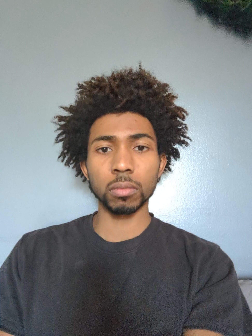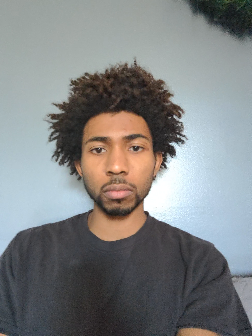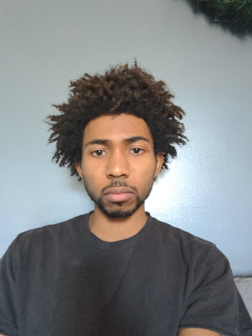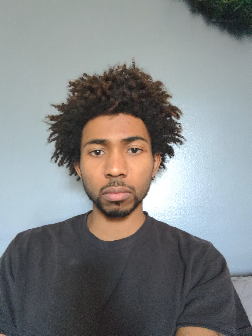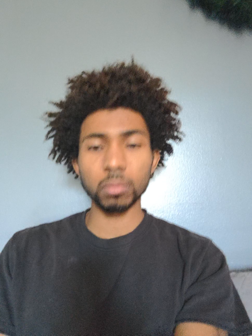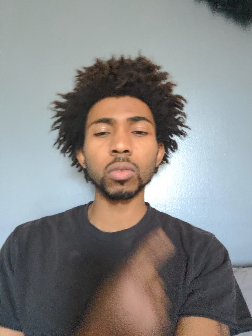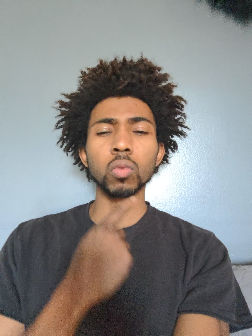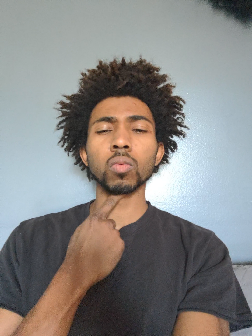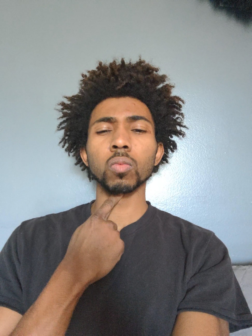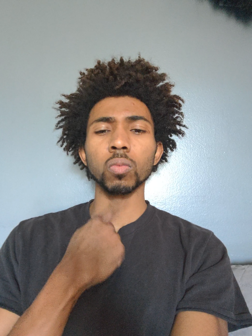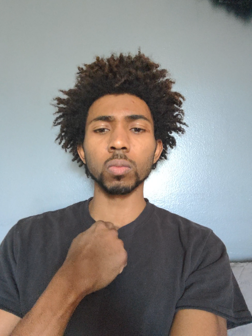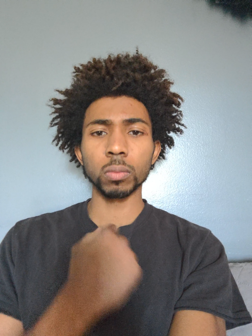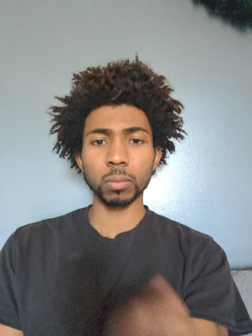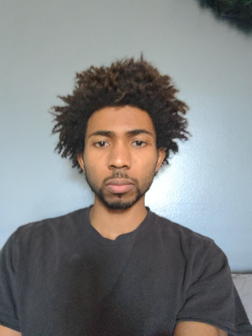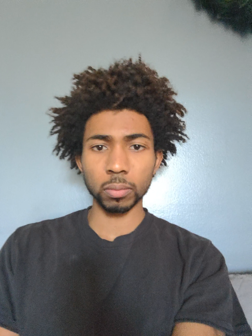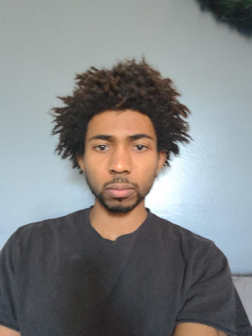thirsty